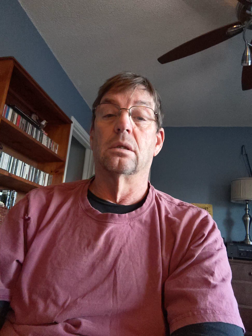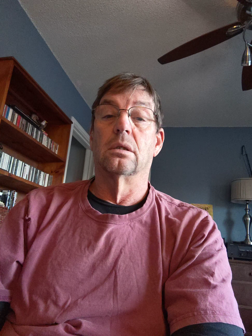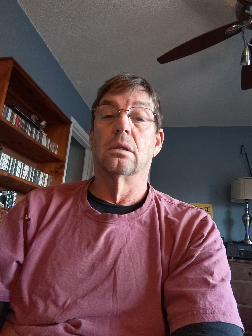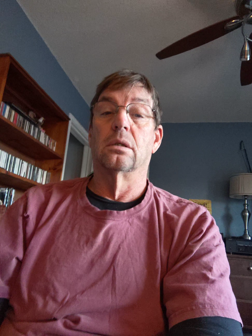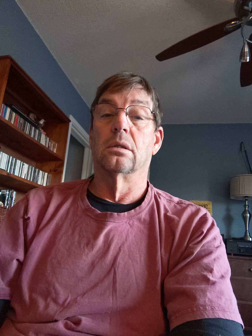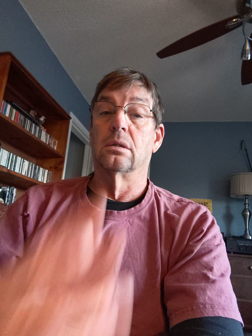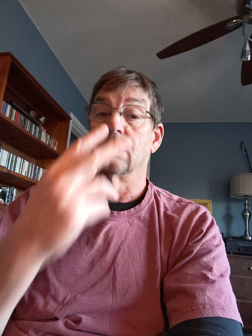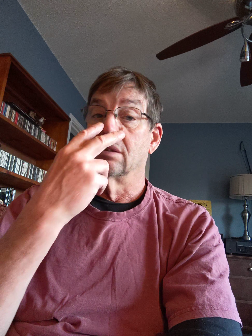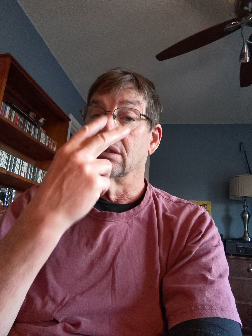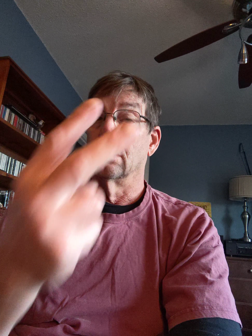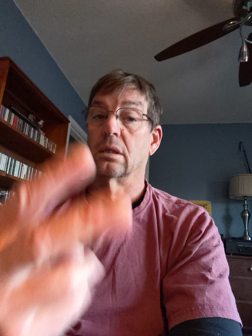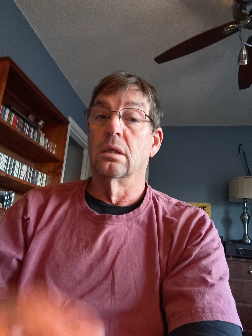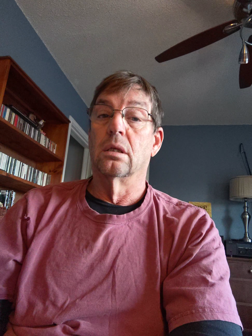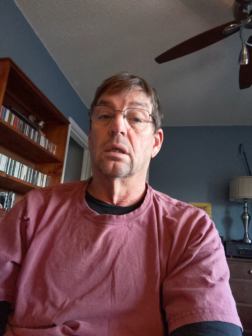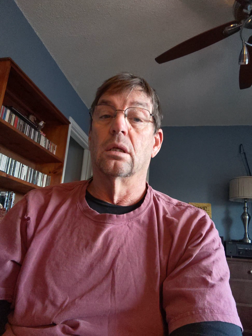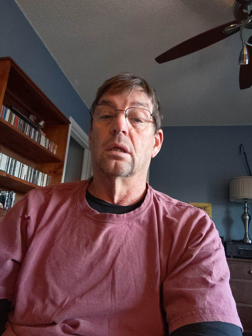see